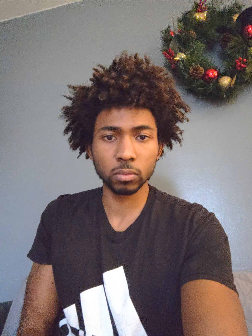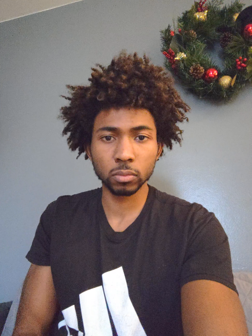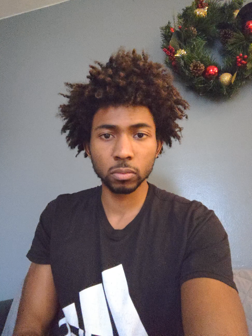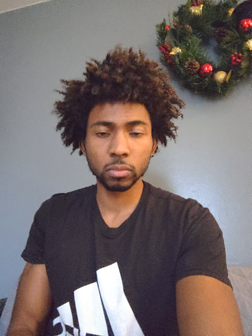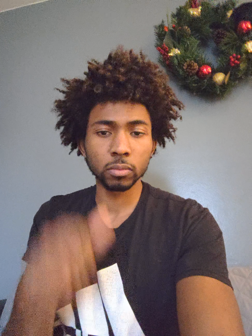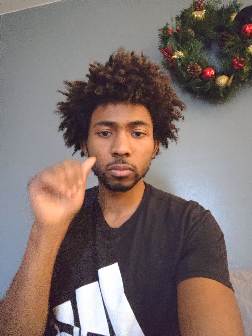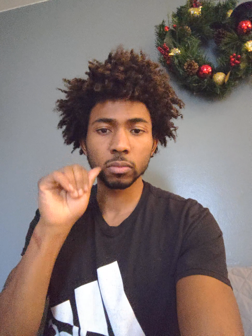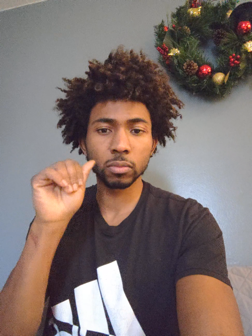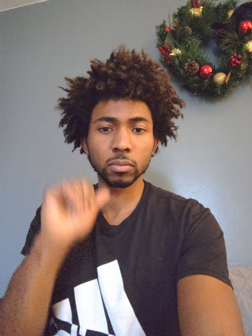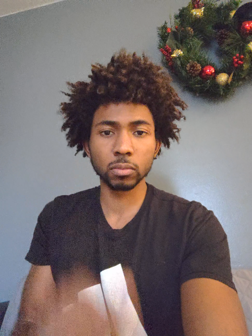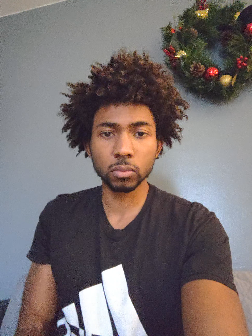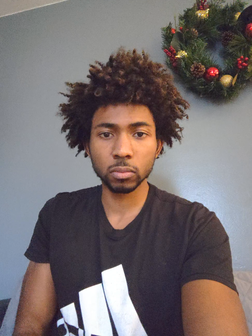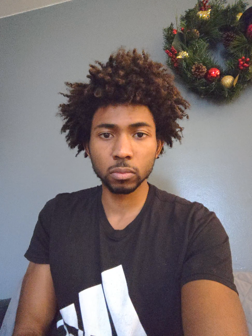aunt